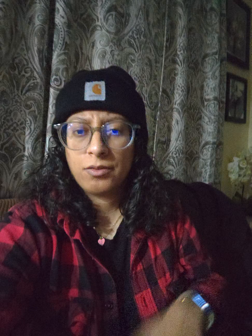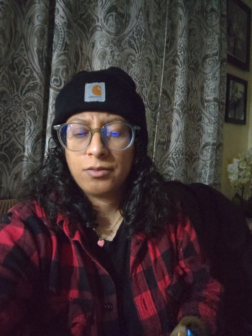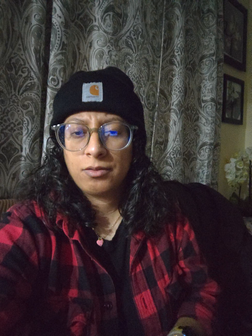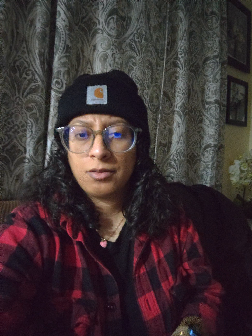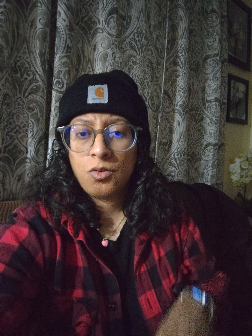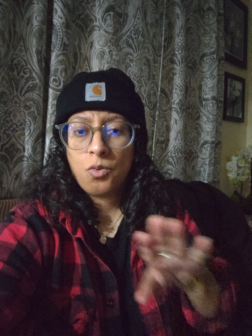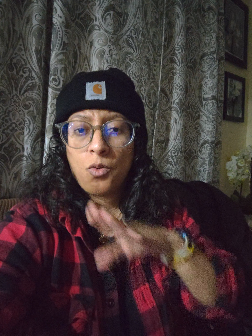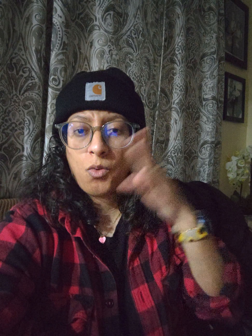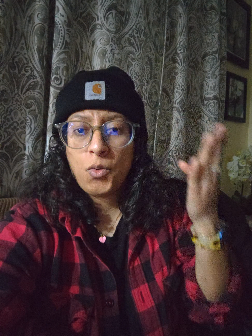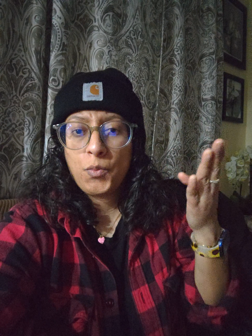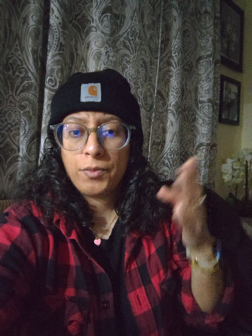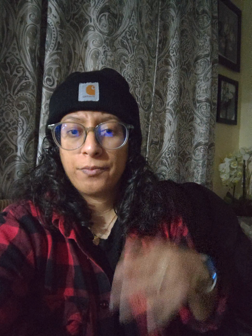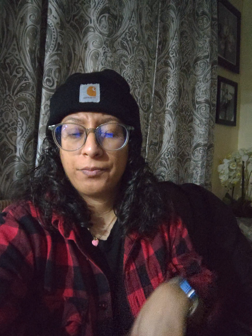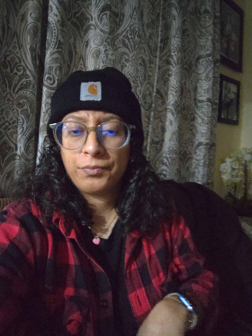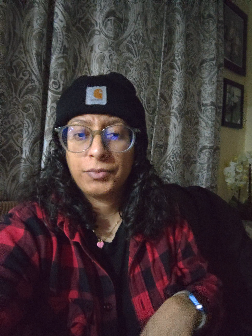open